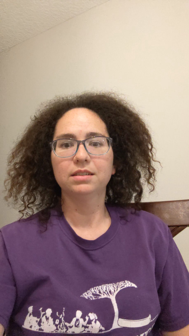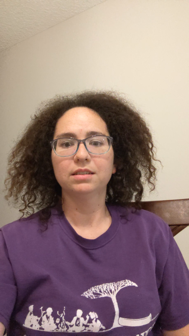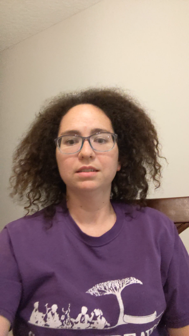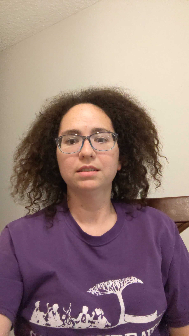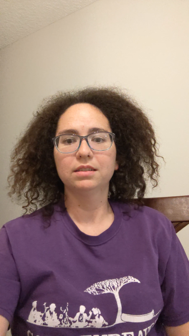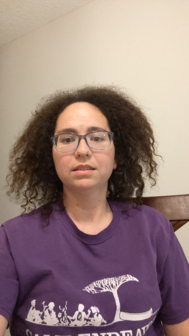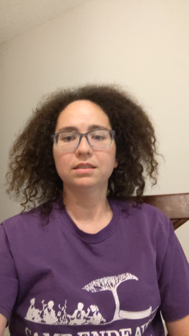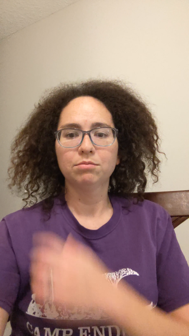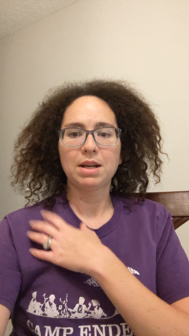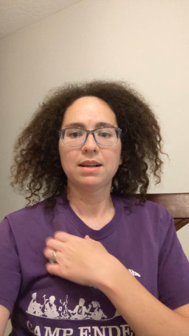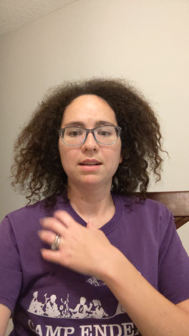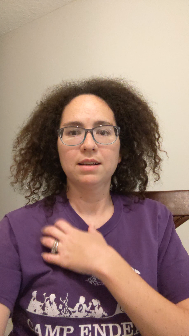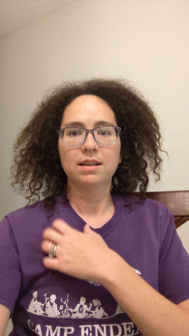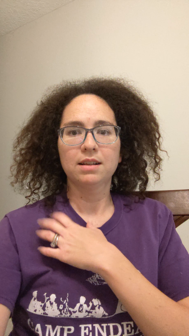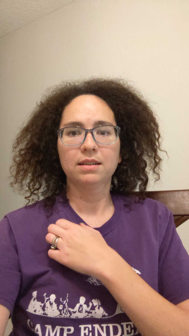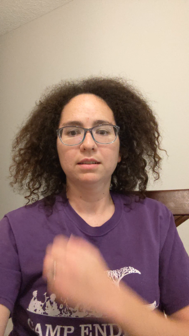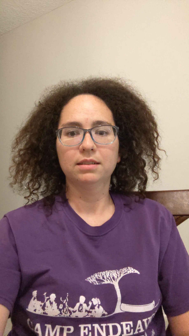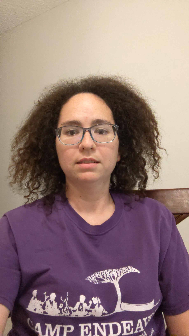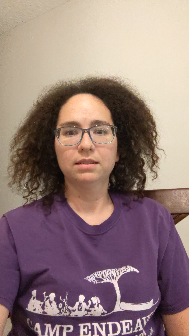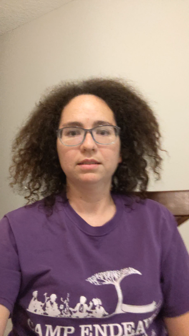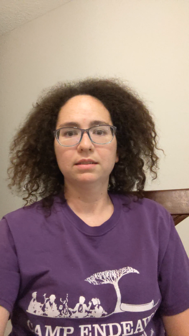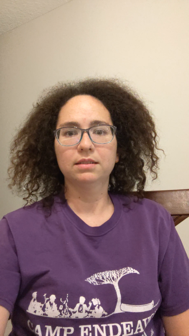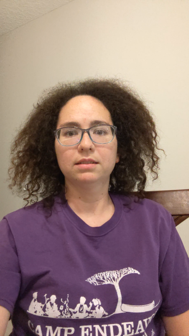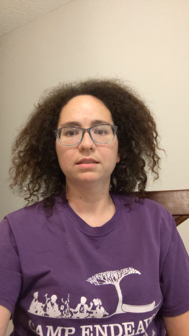bear